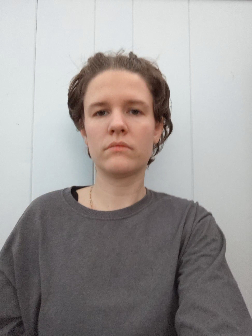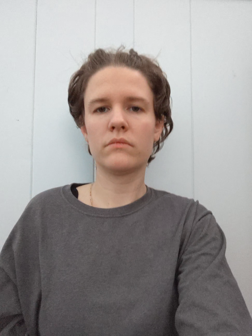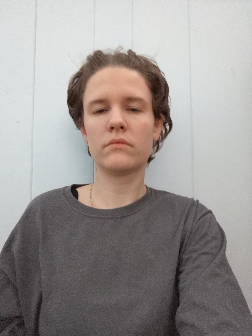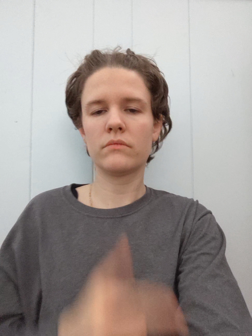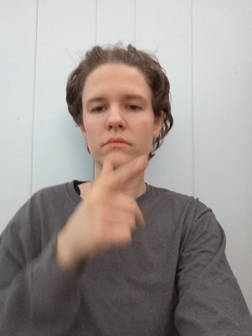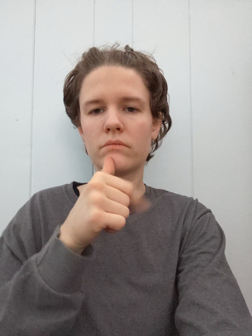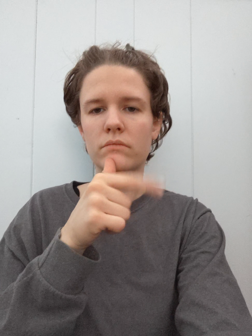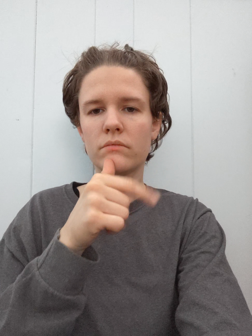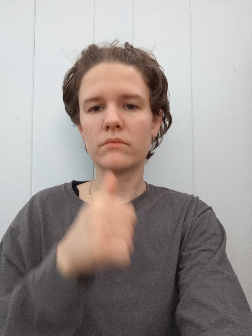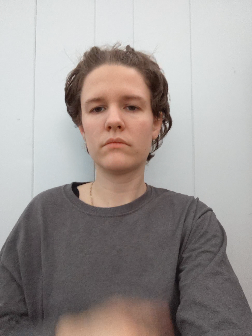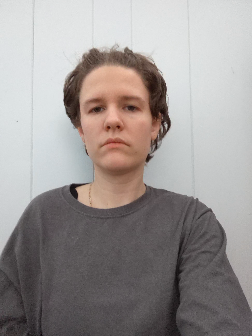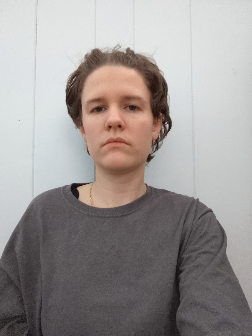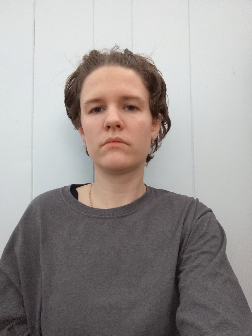who